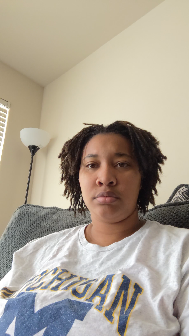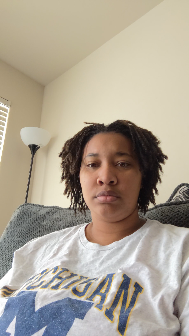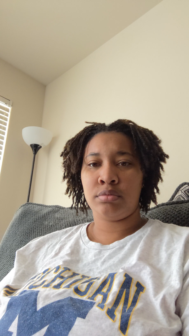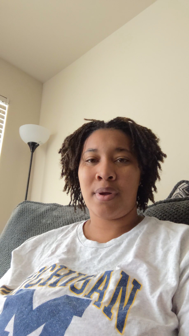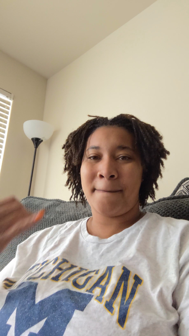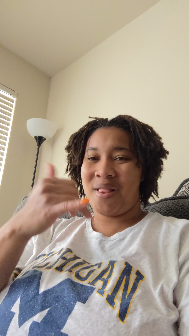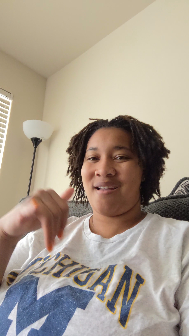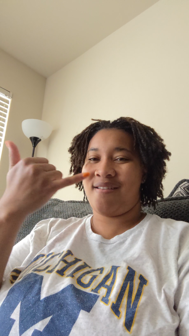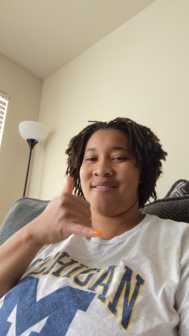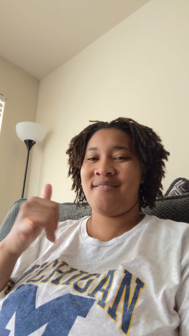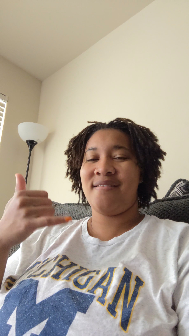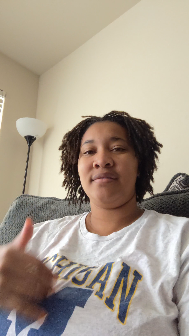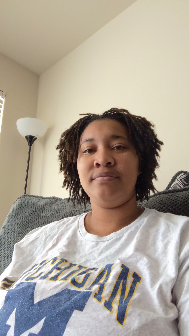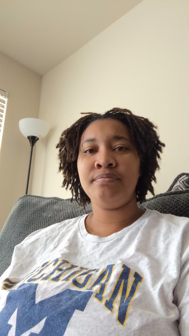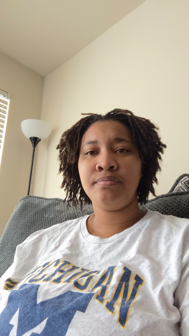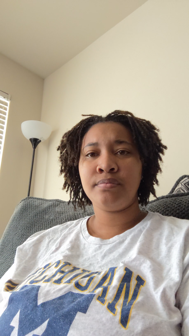play